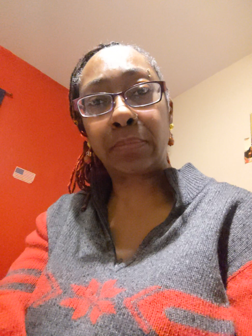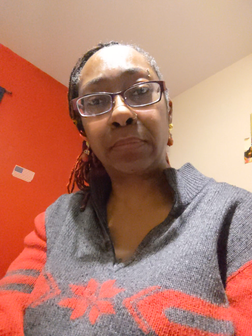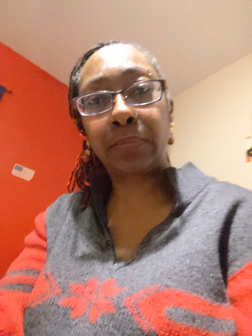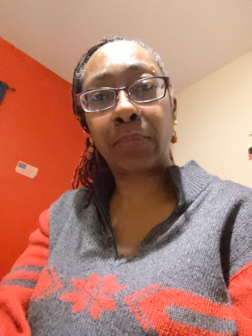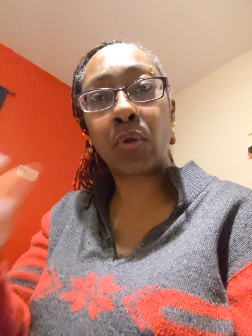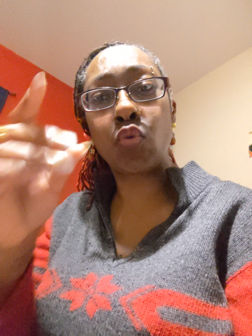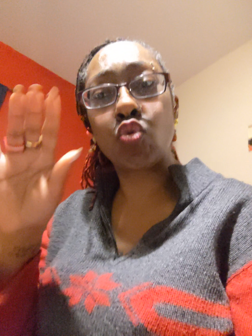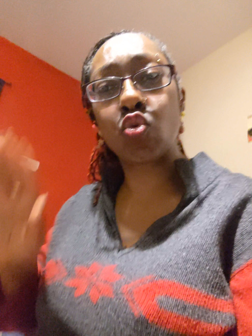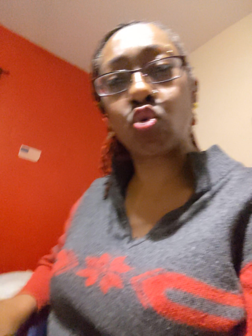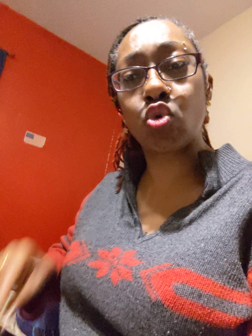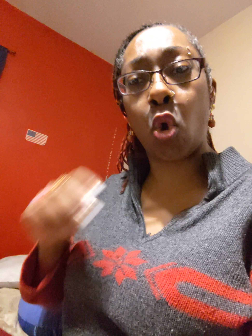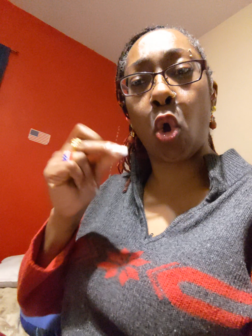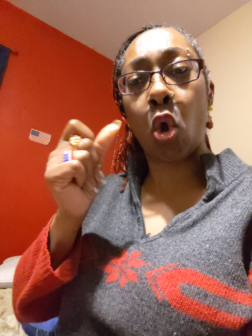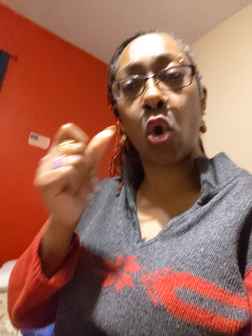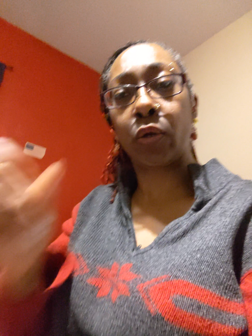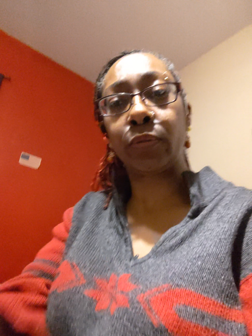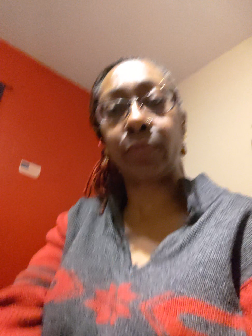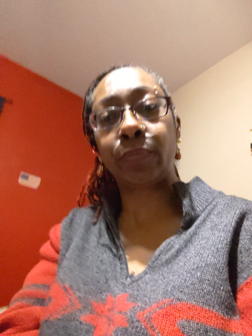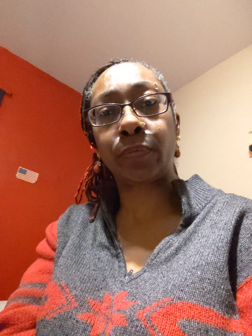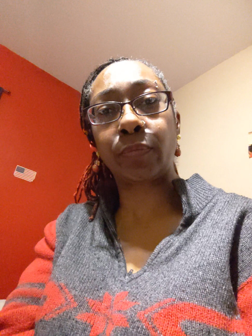dog